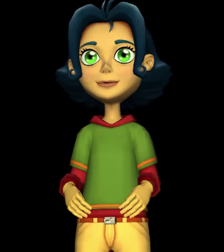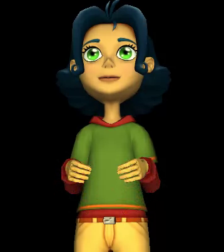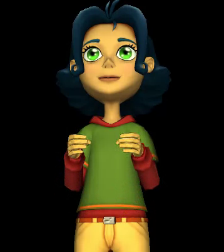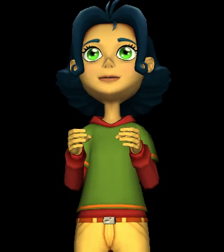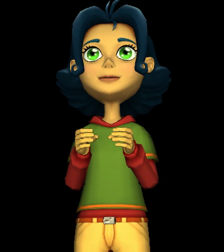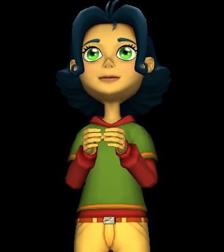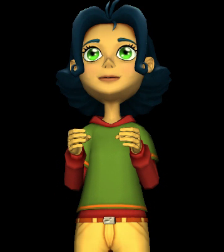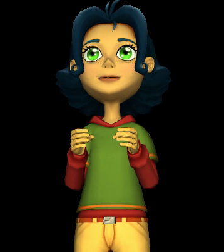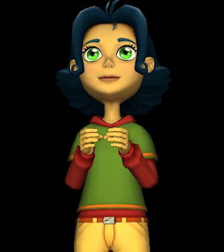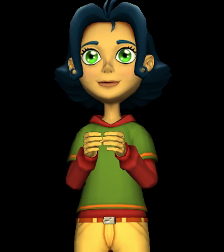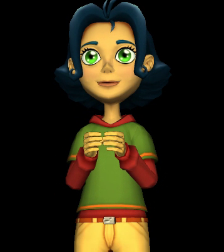مجموعة